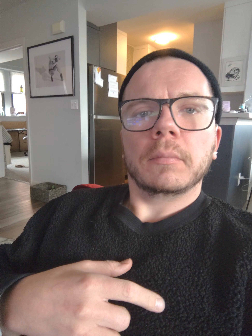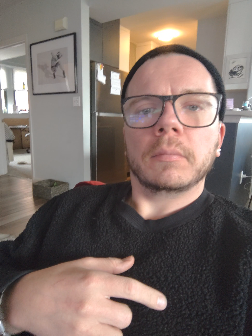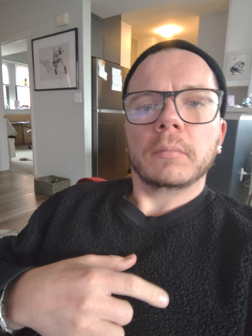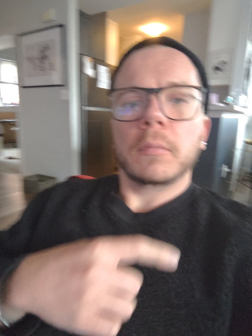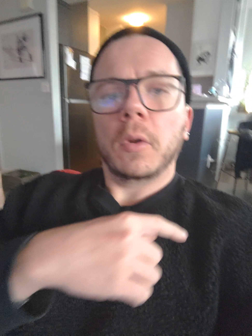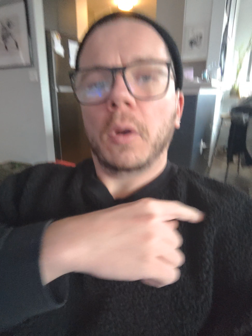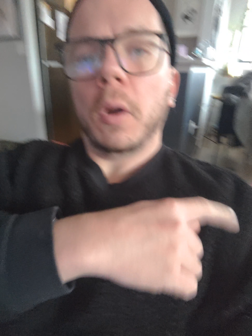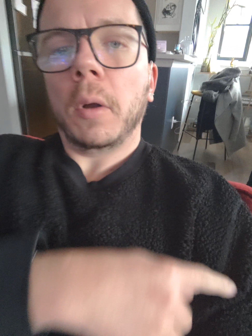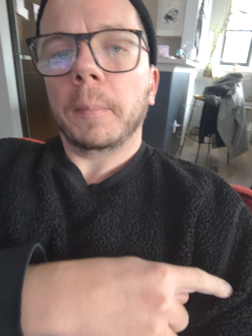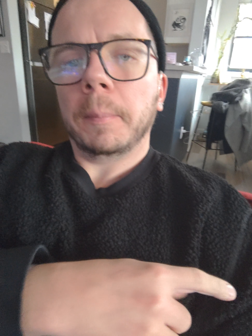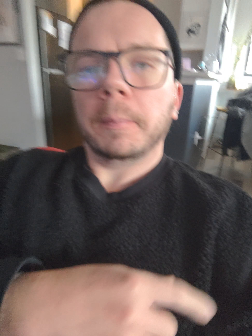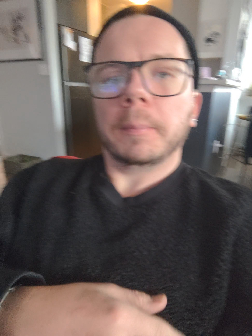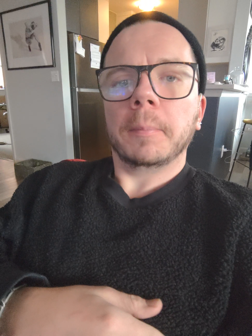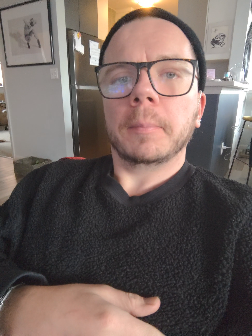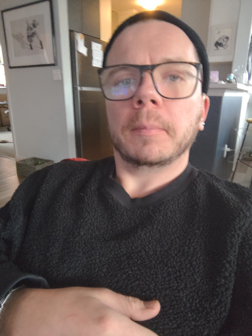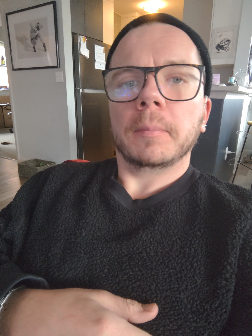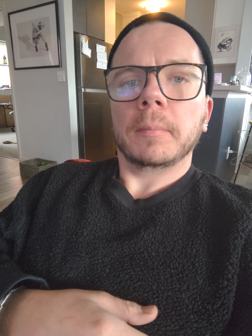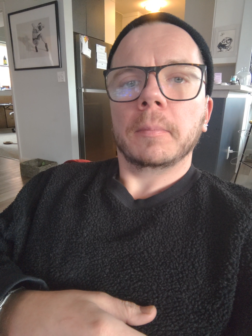arm